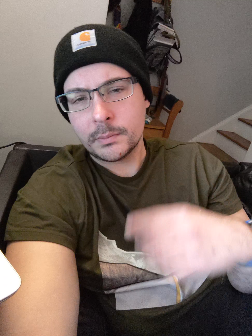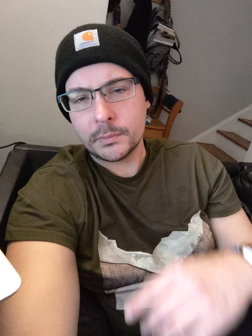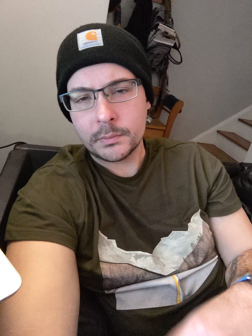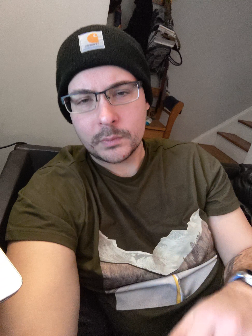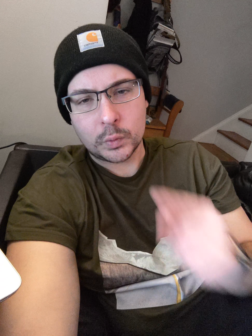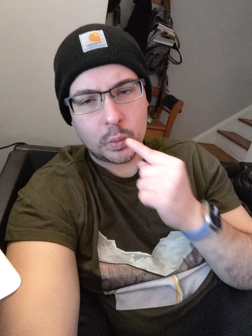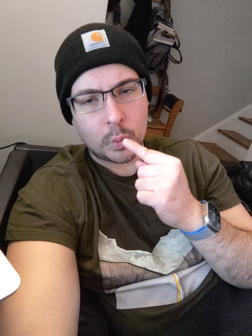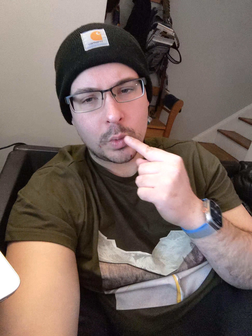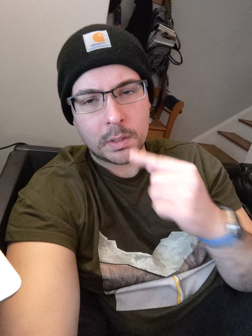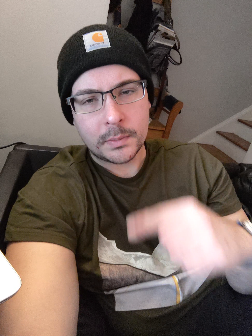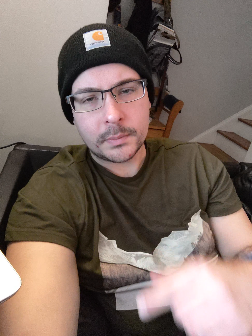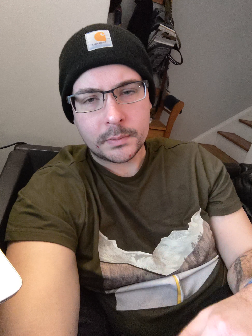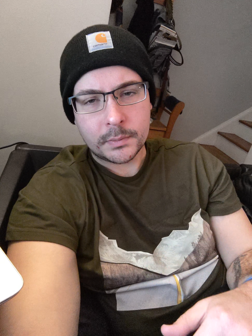tooth